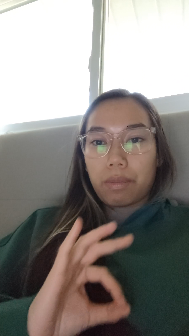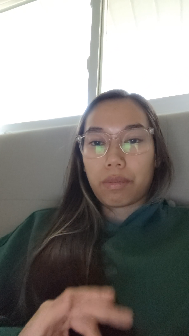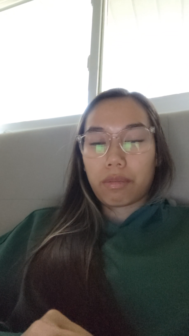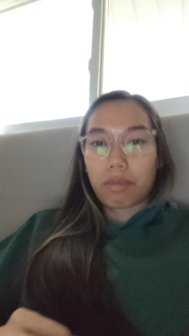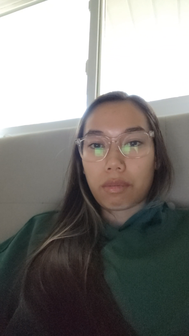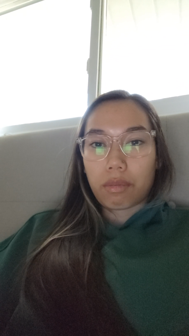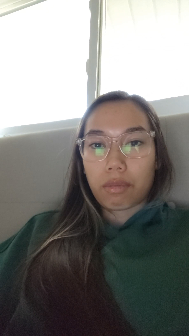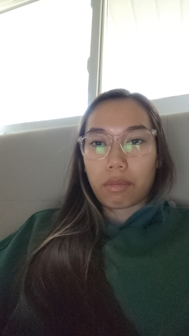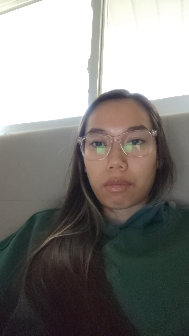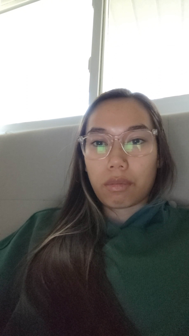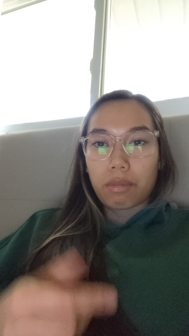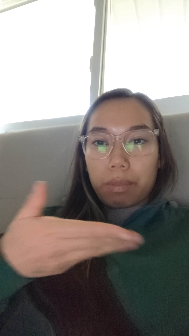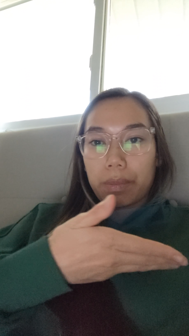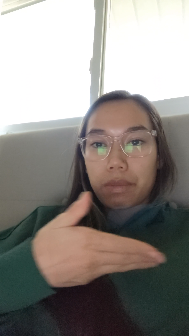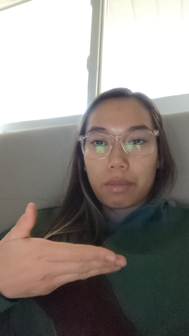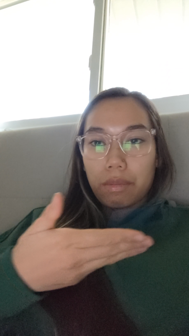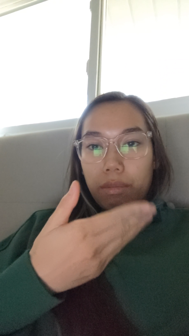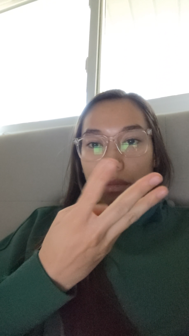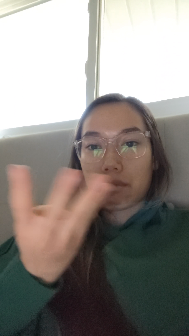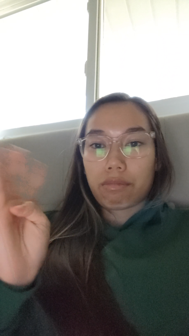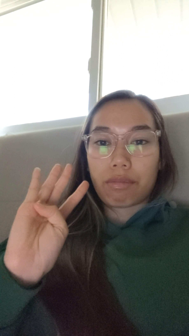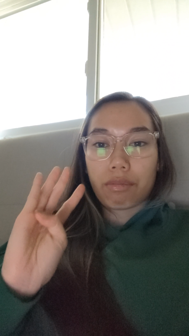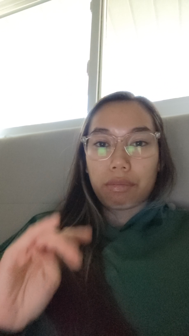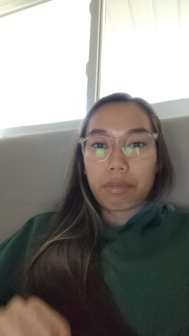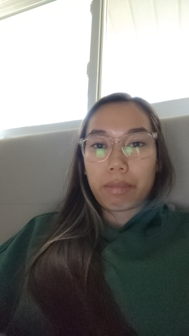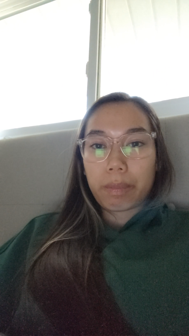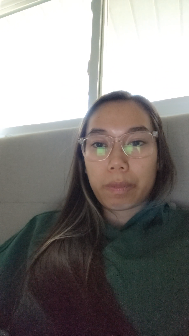crib